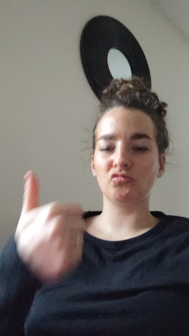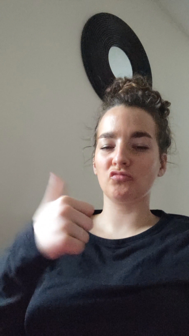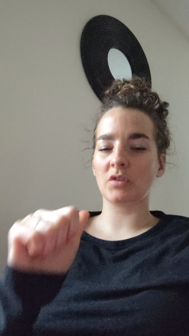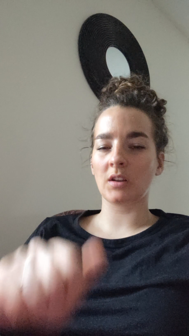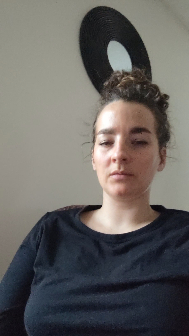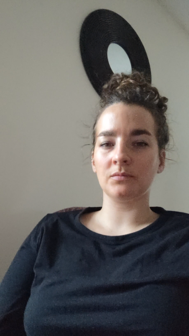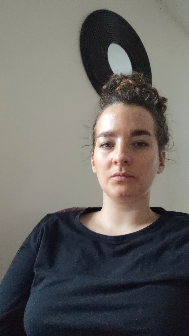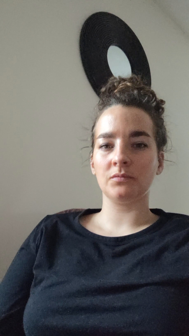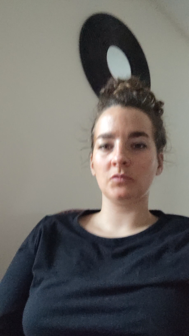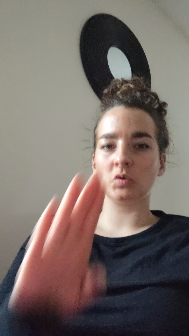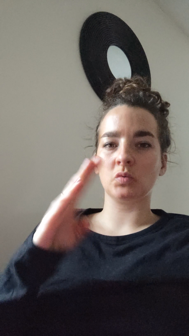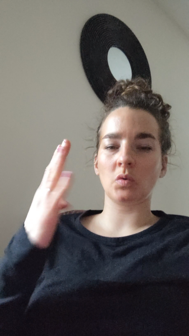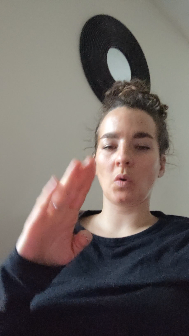door